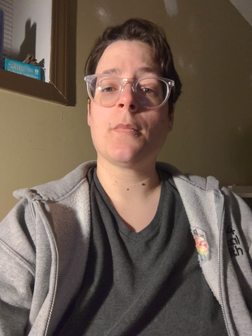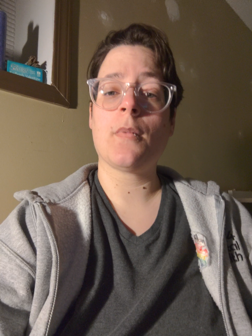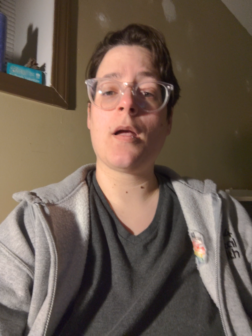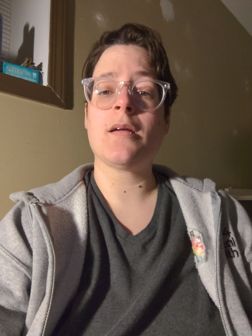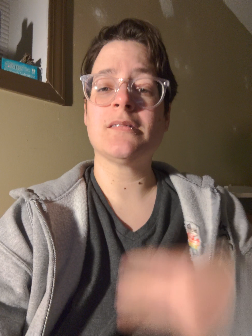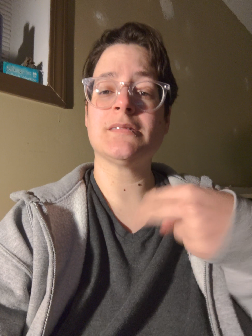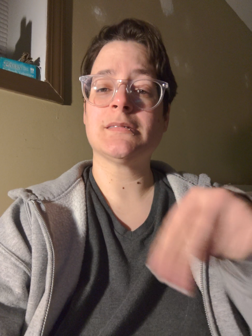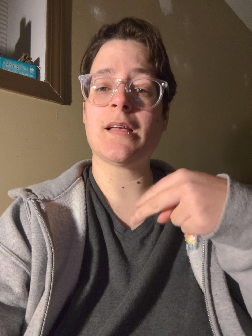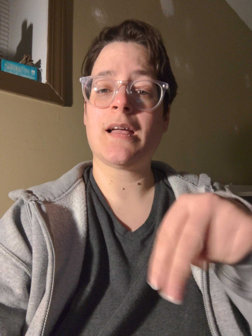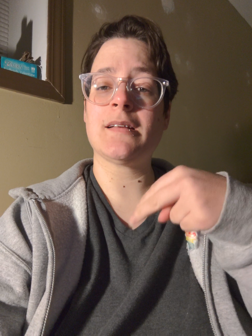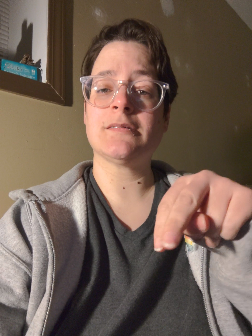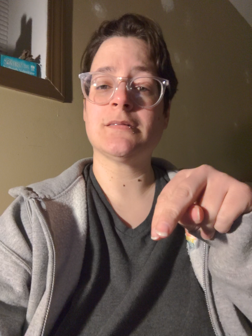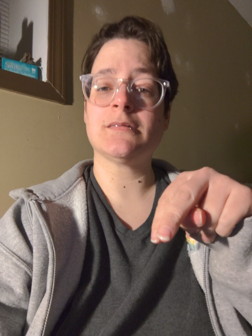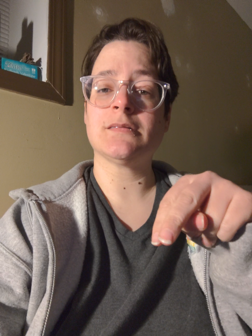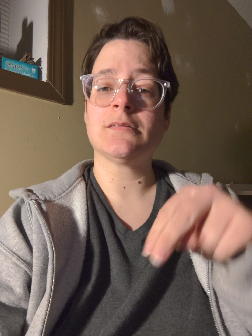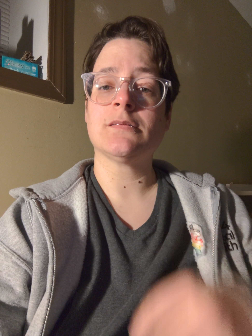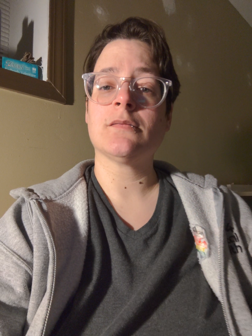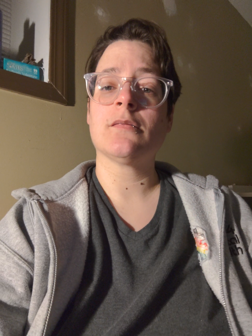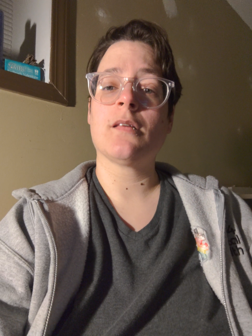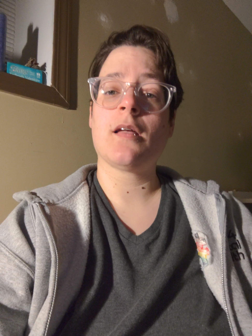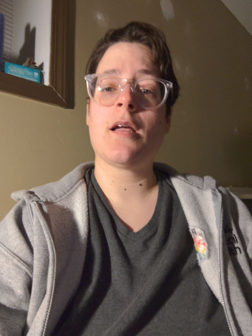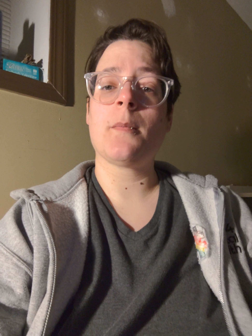dance